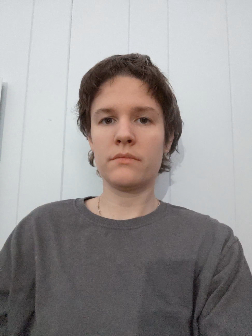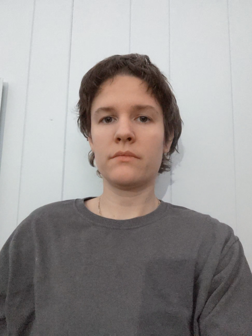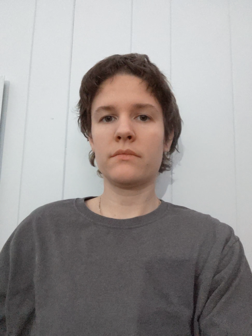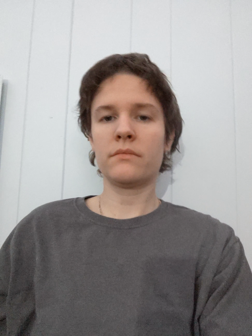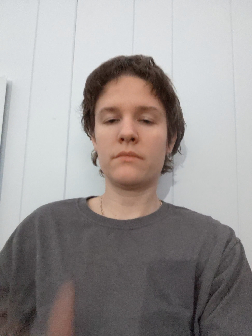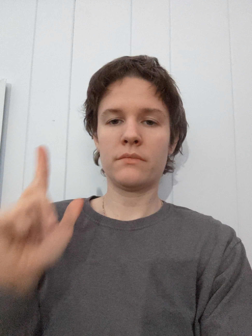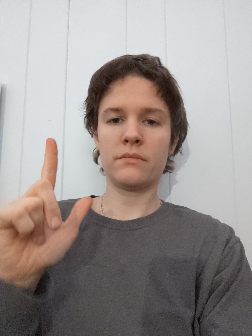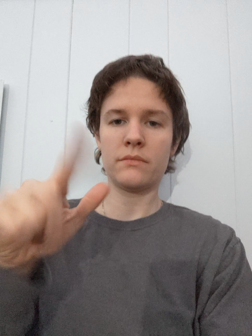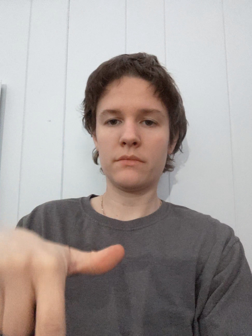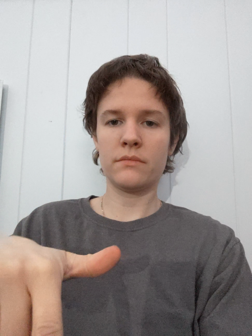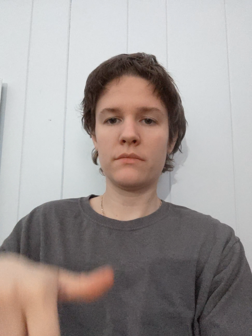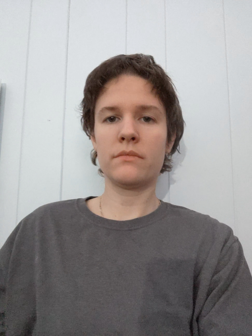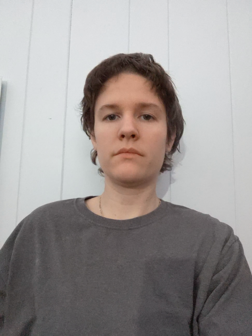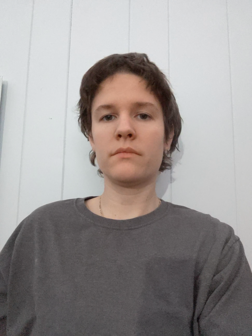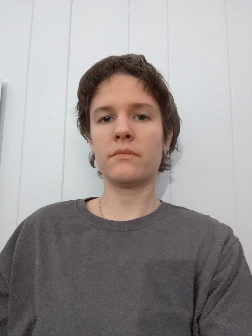later